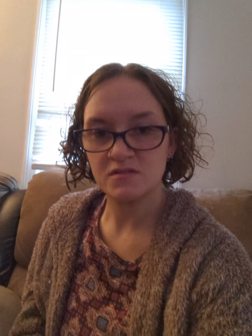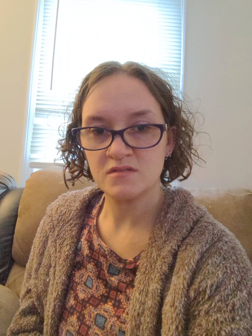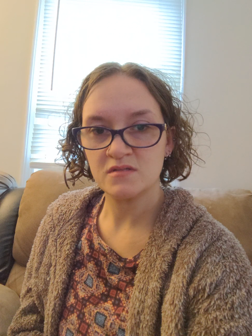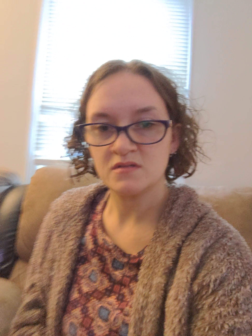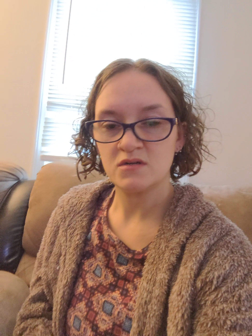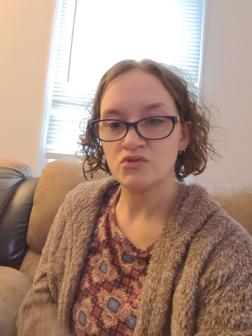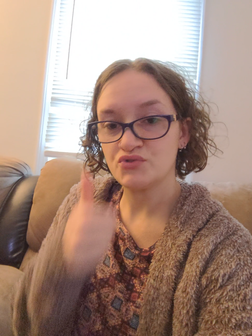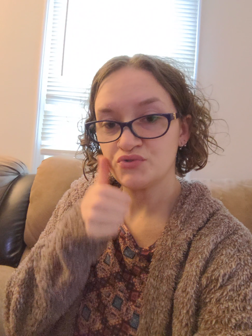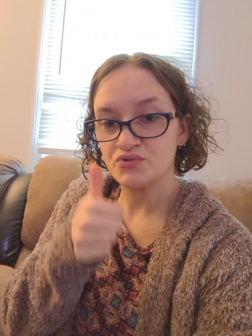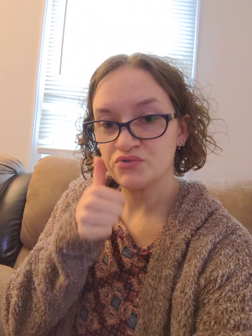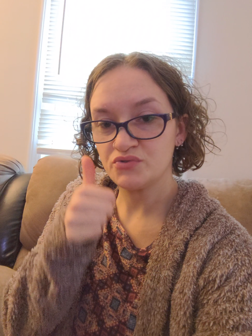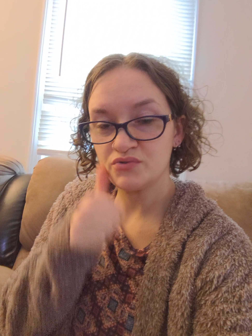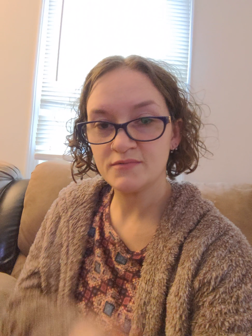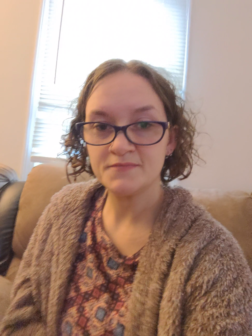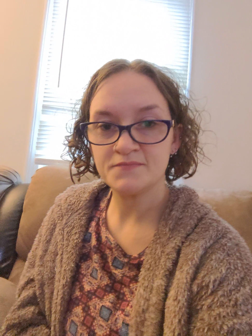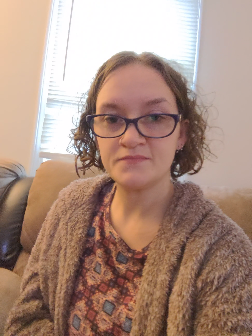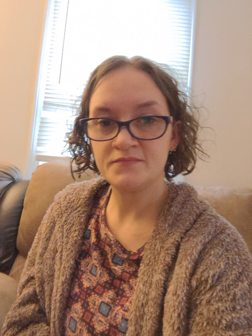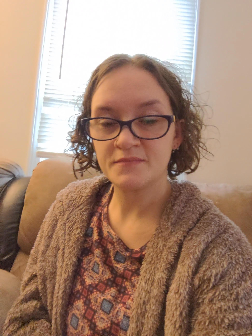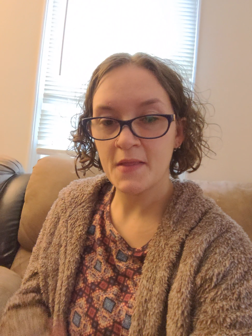girl